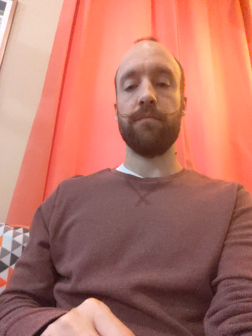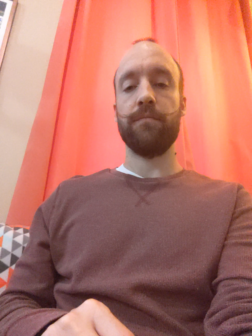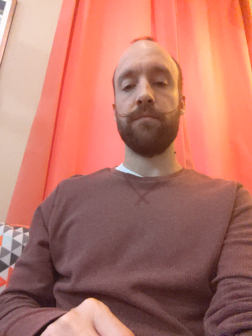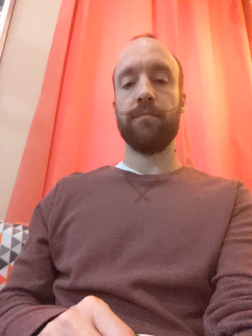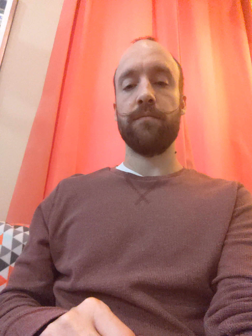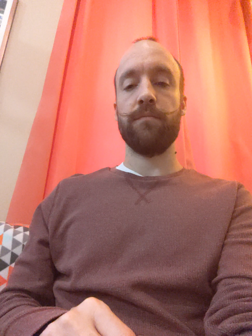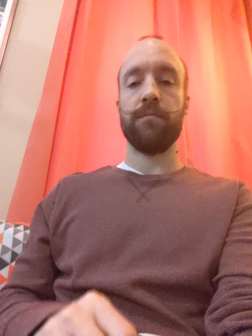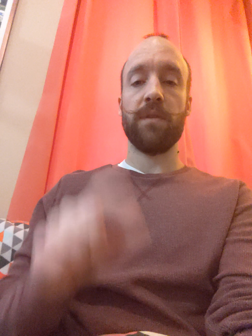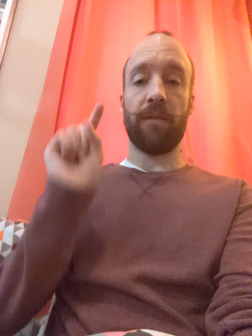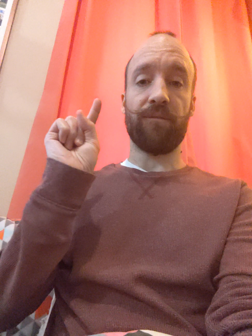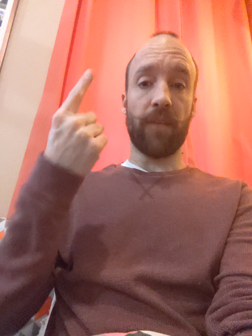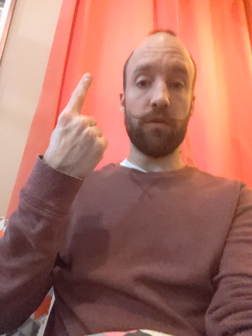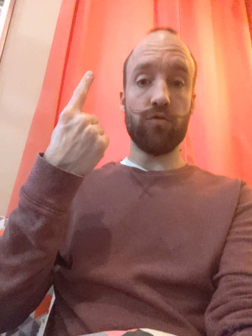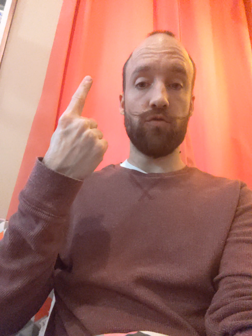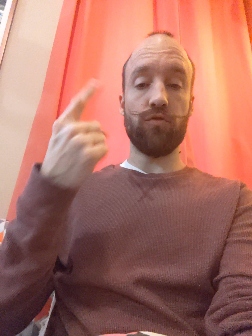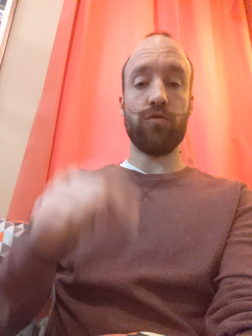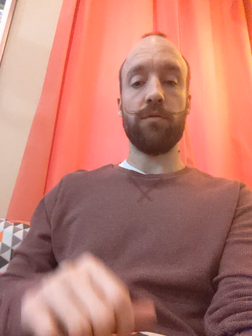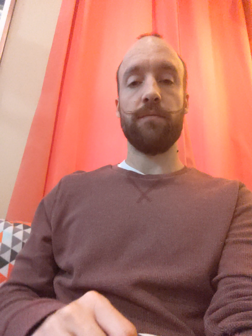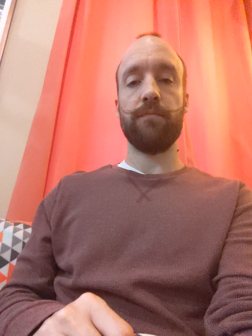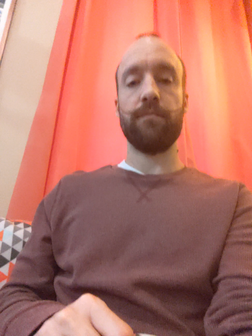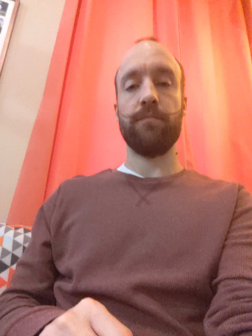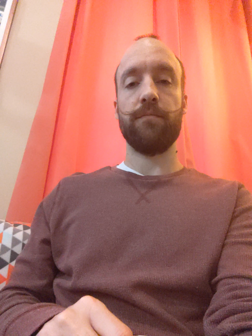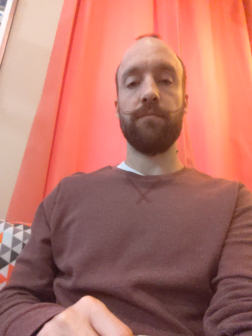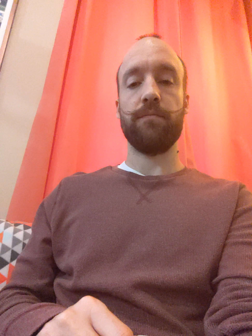first